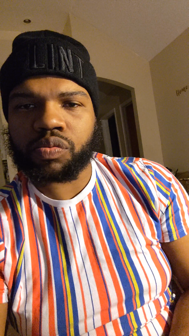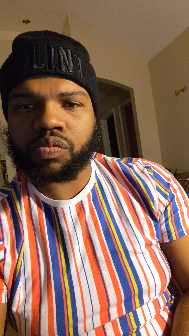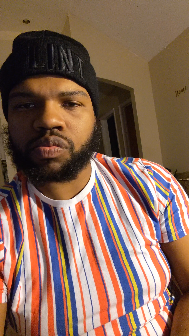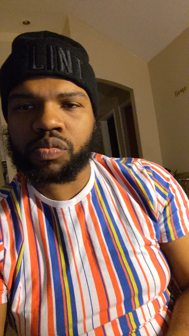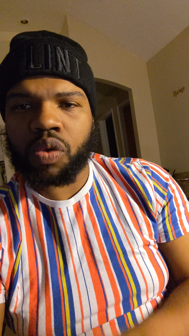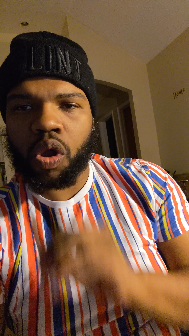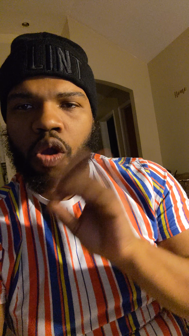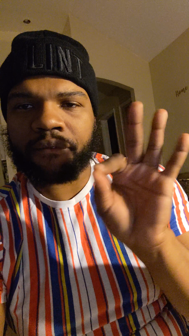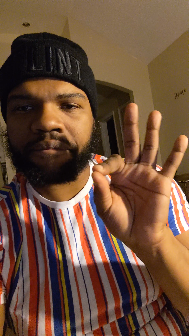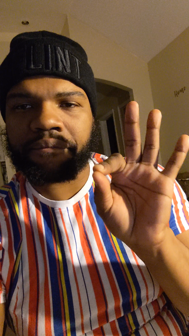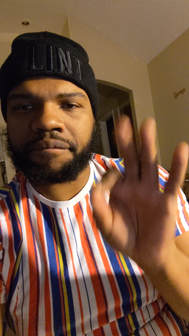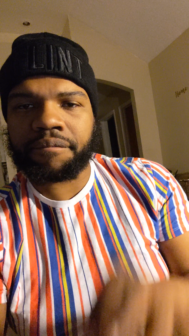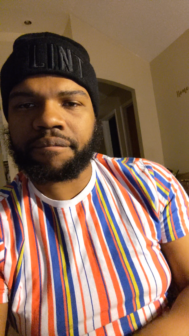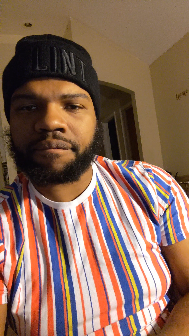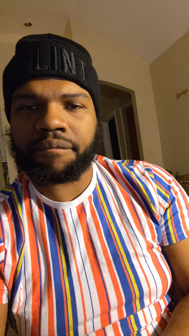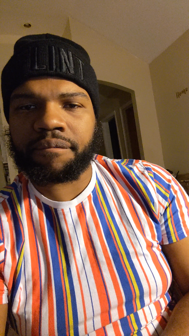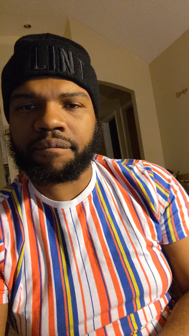off